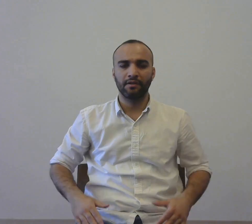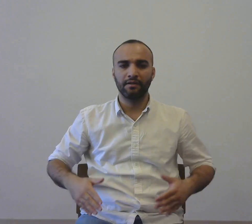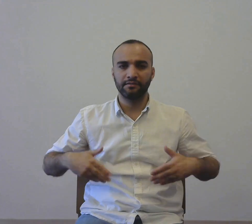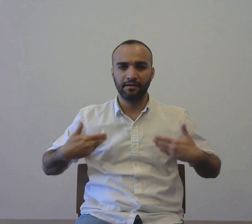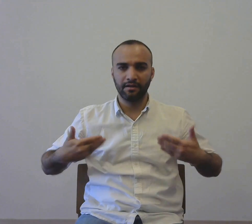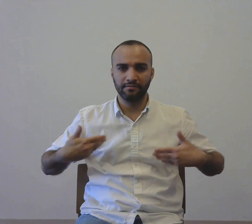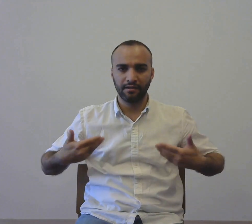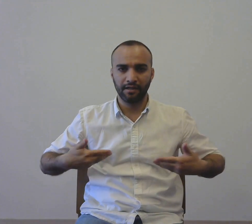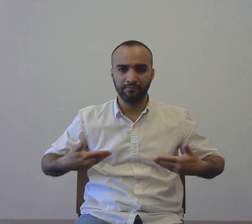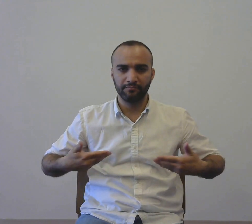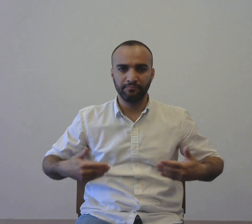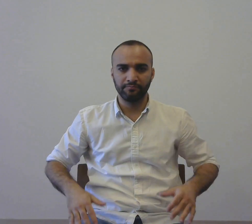salam